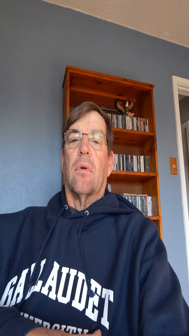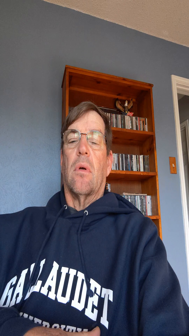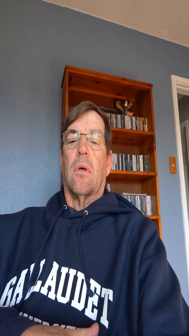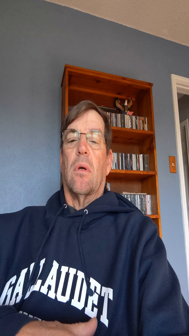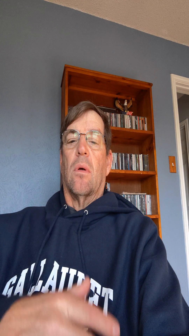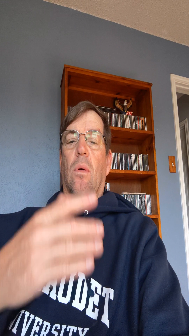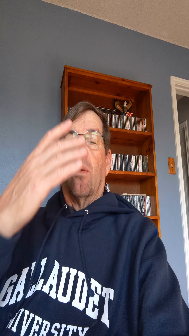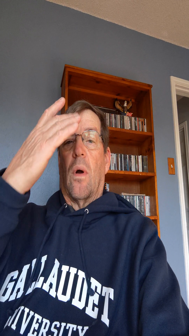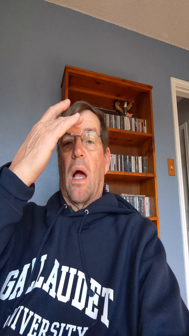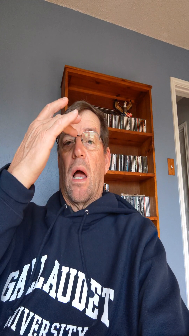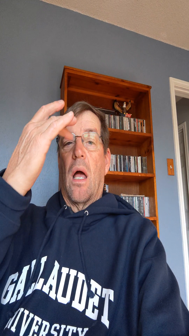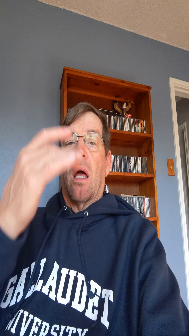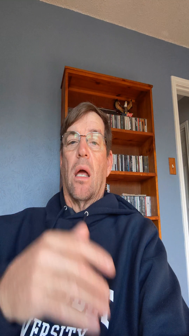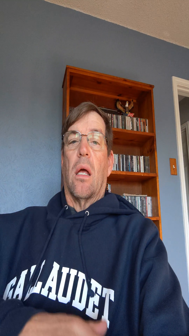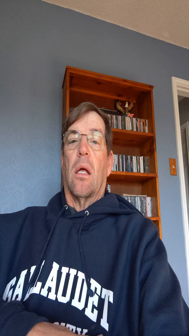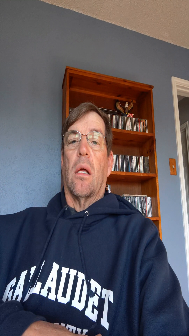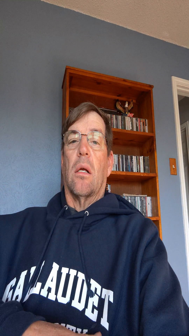why